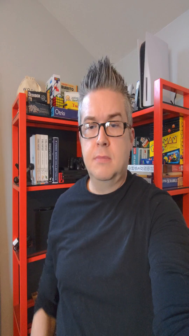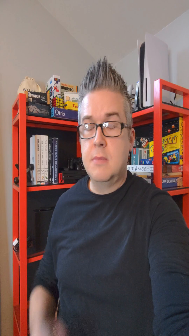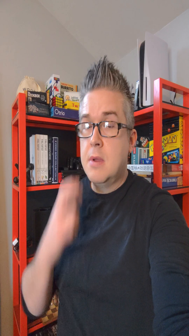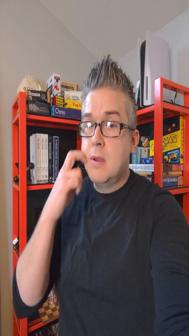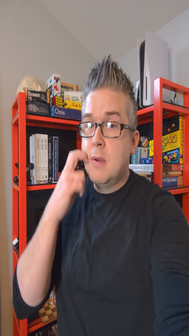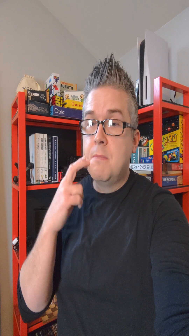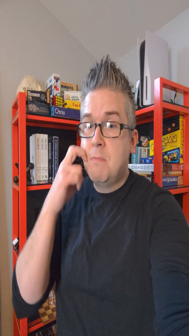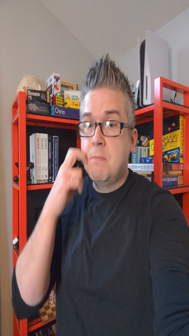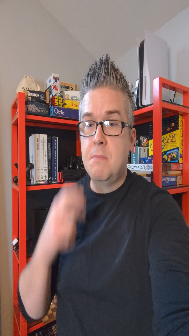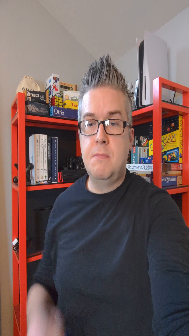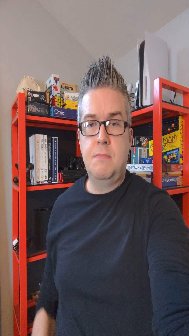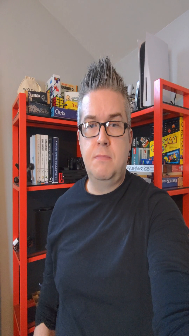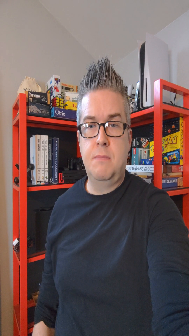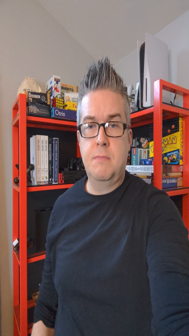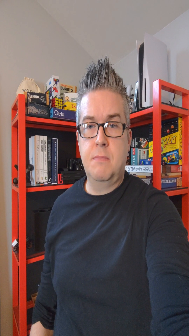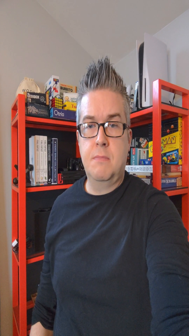gum